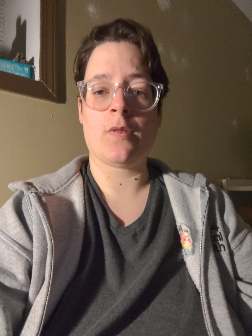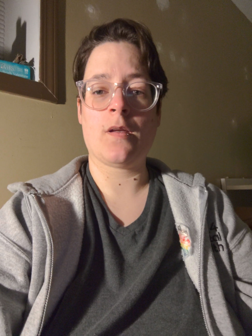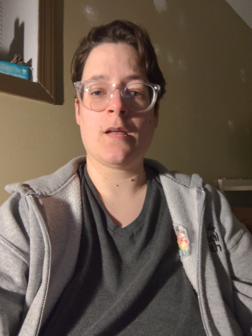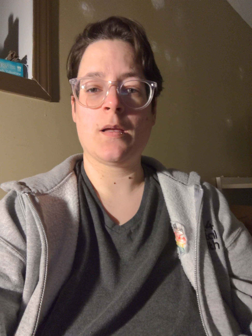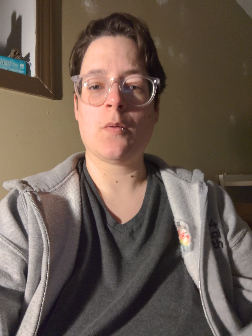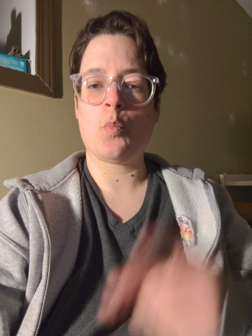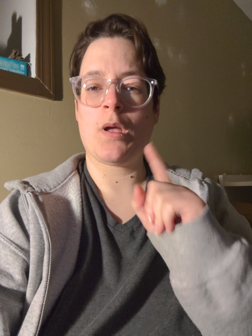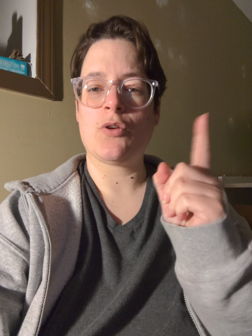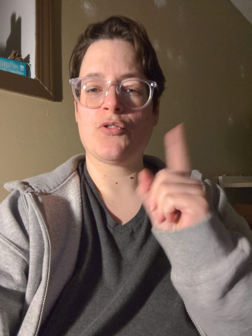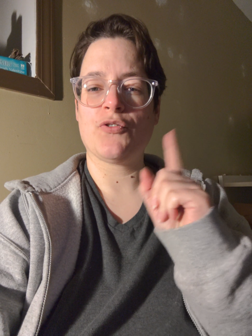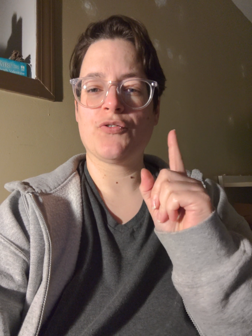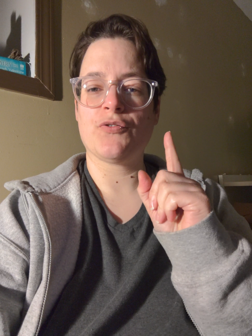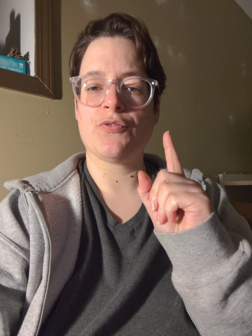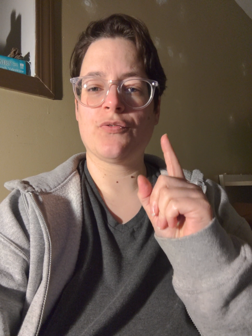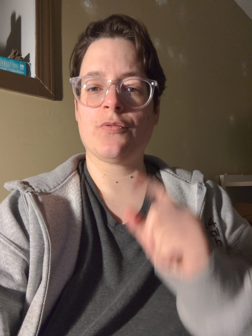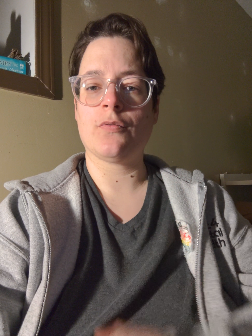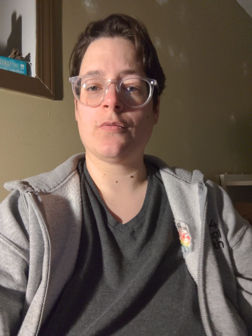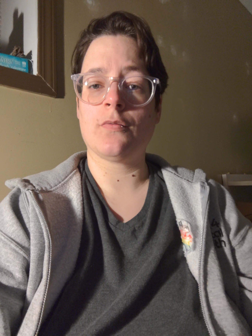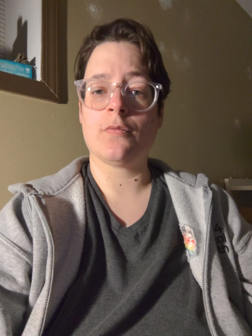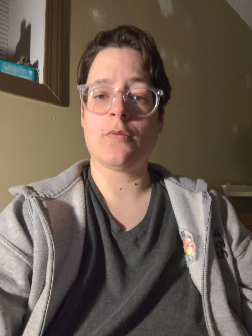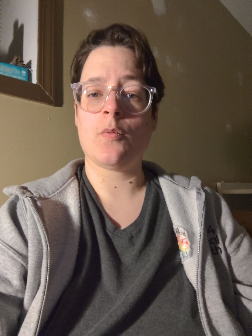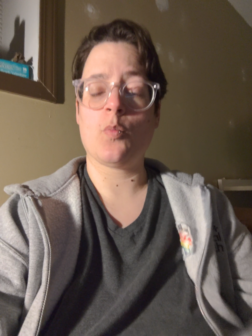where